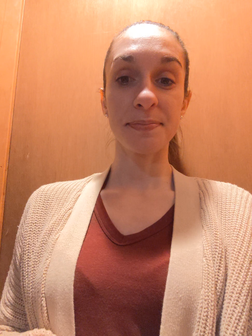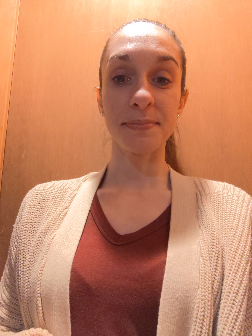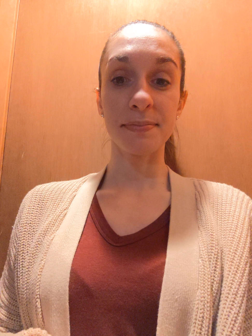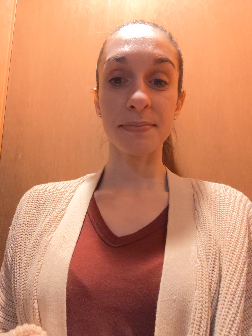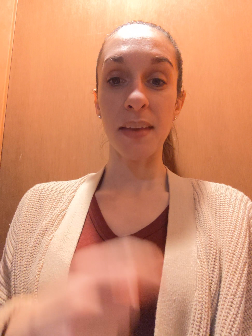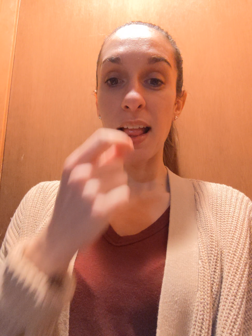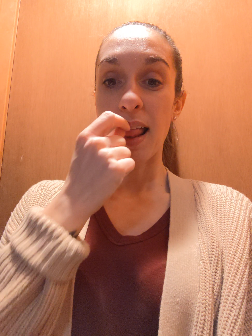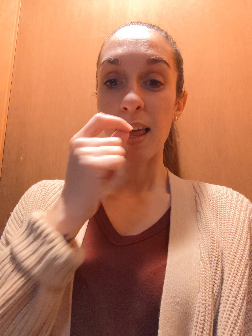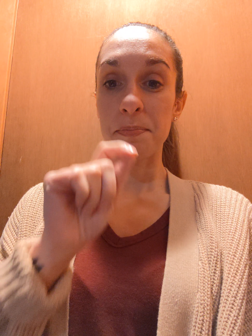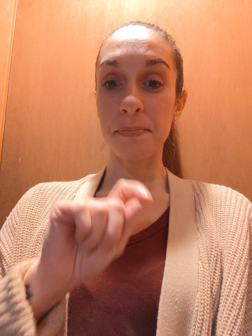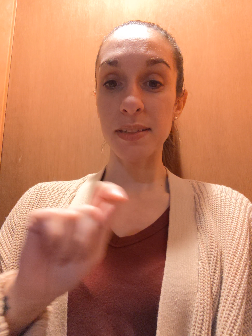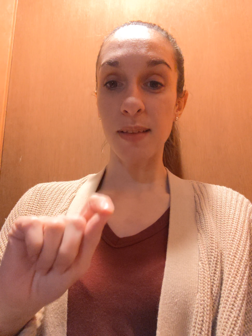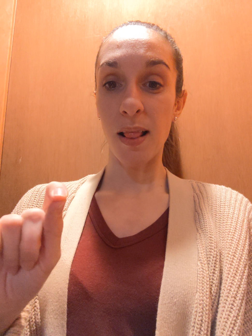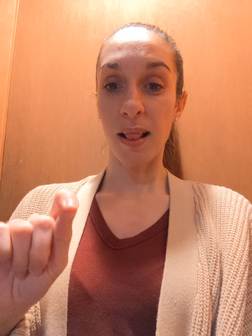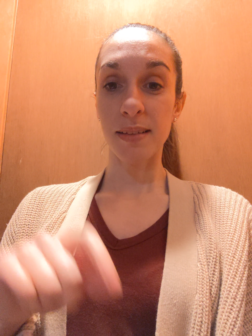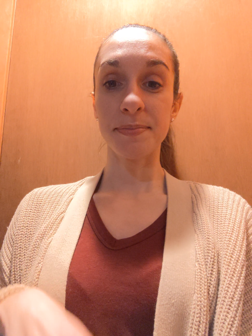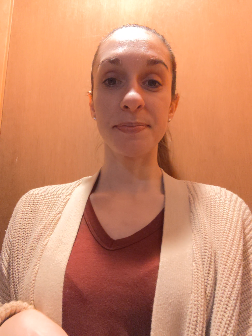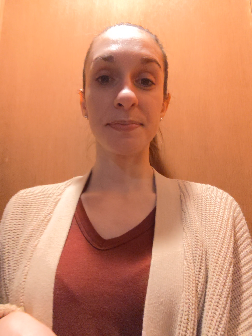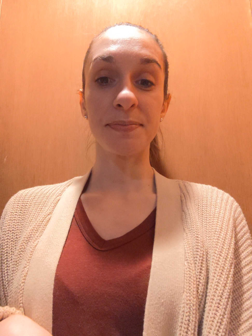pencil